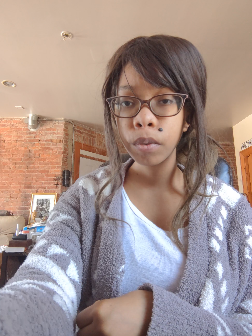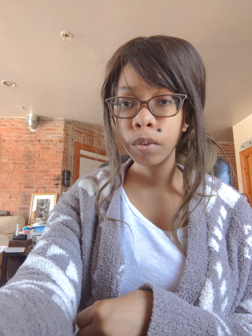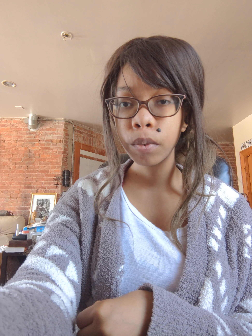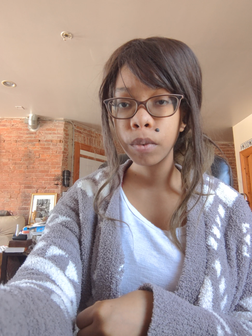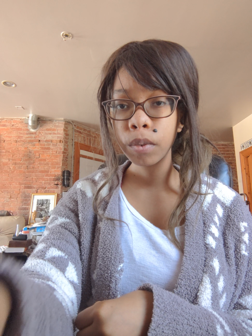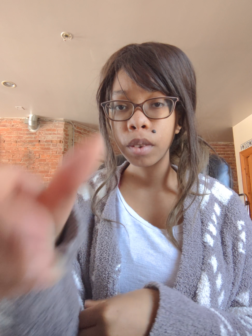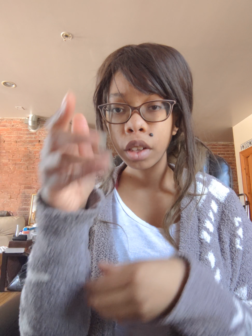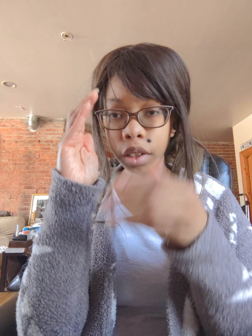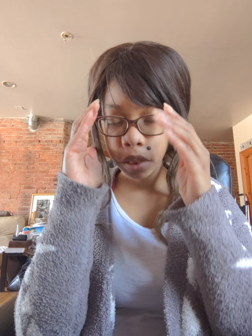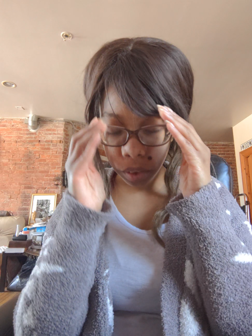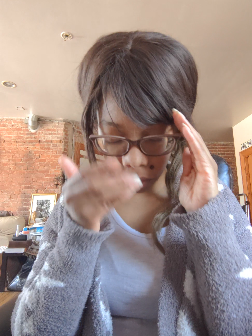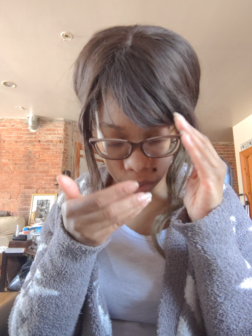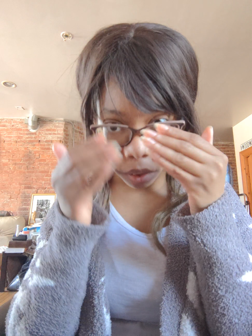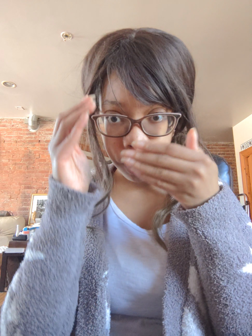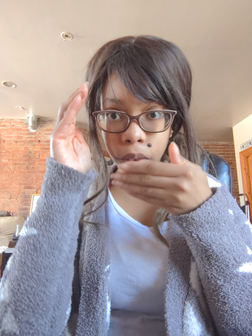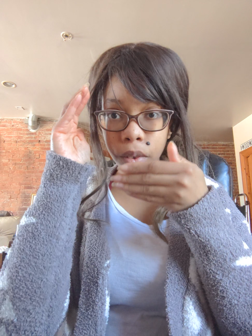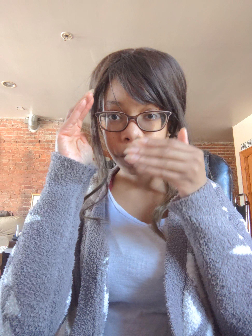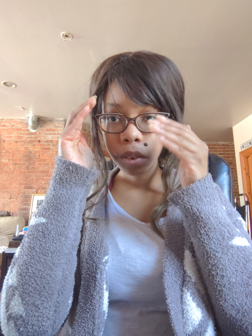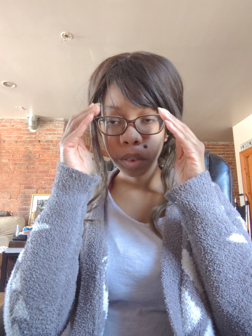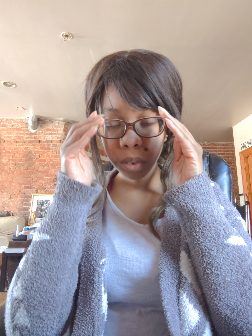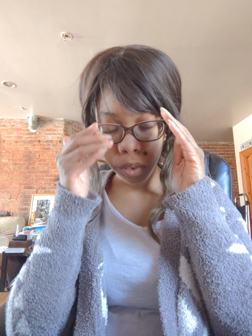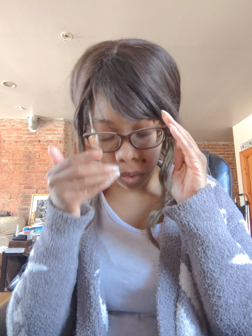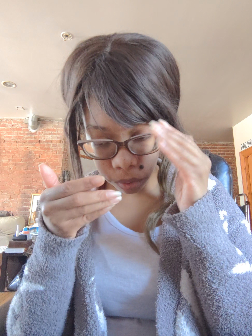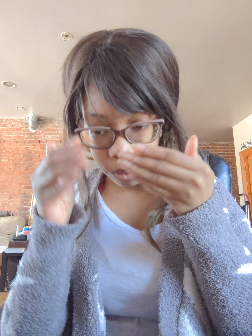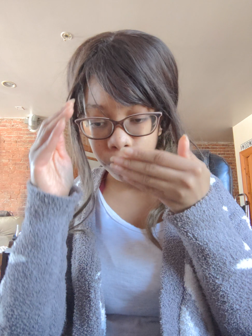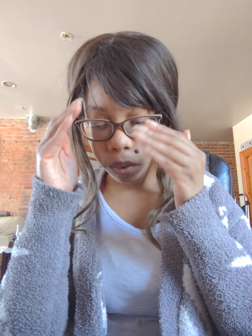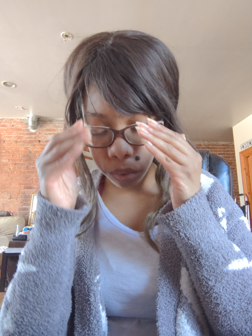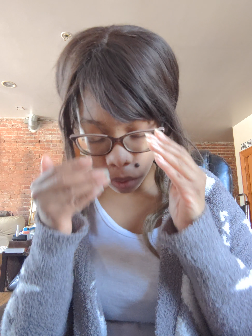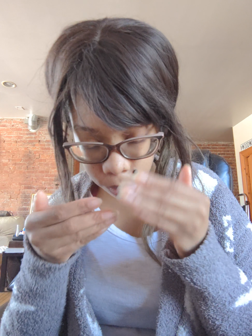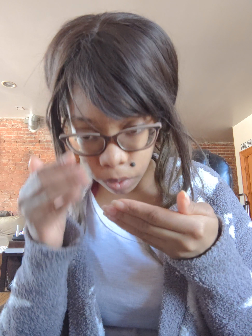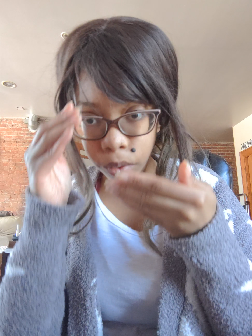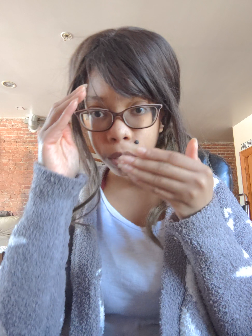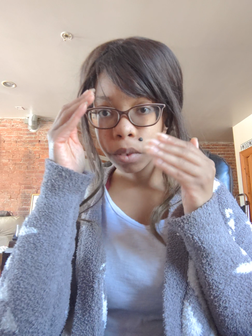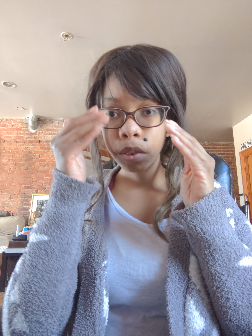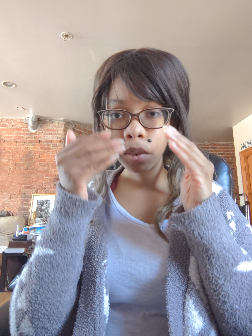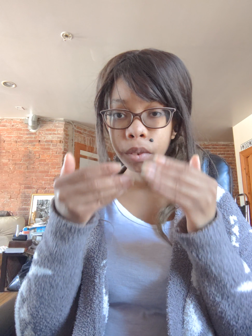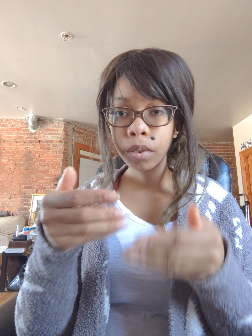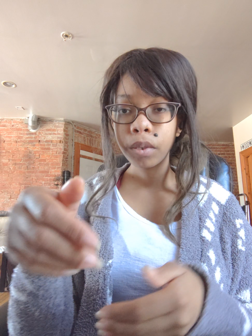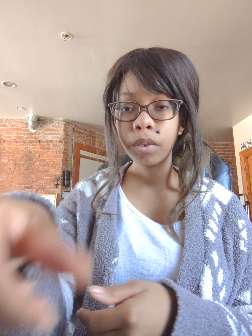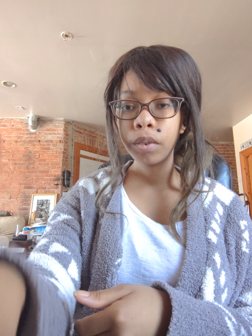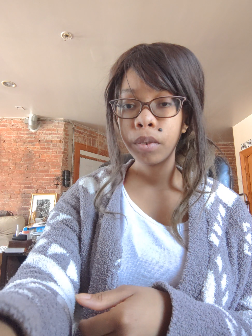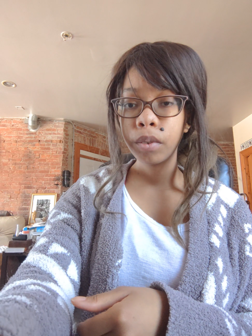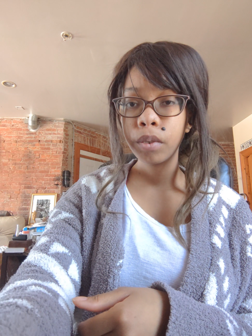sleepy